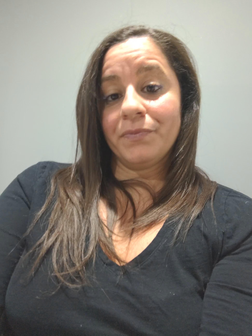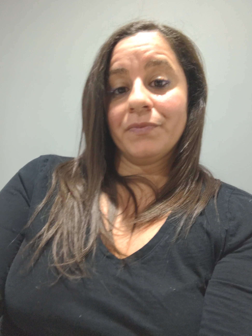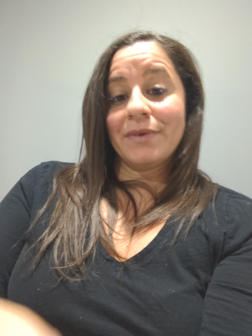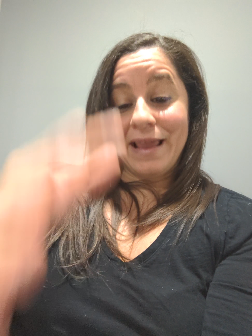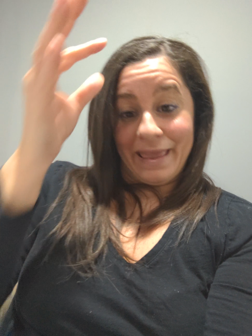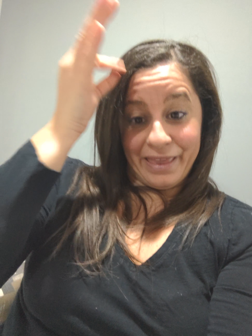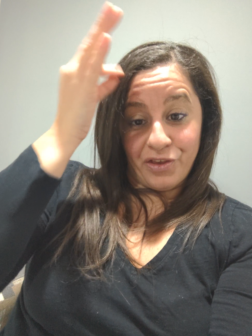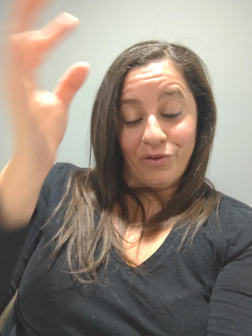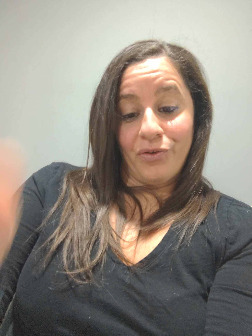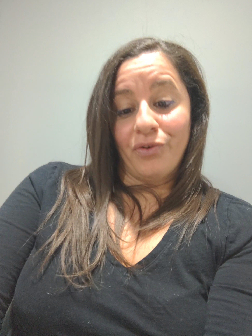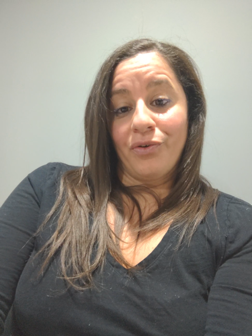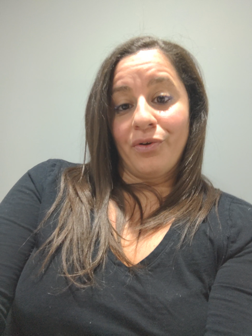hair